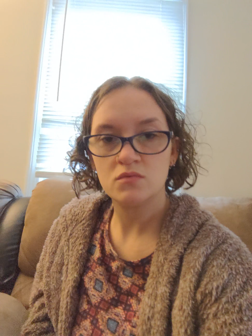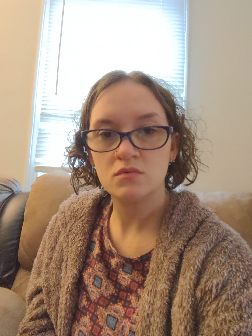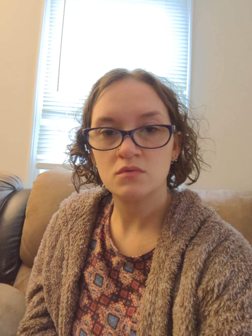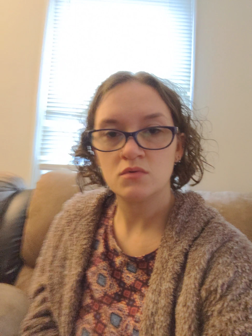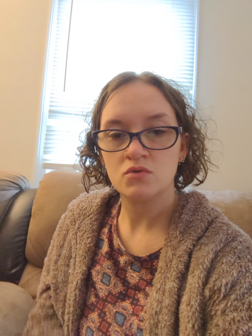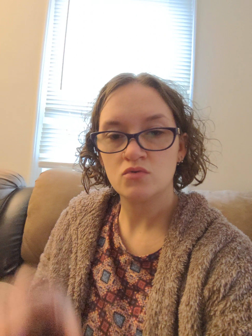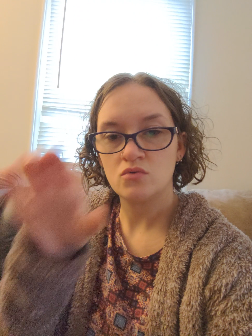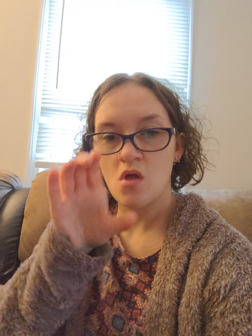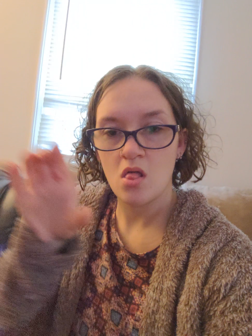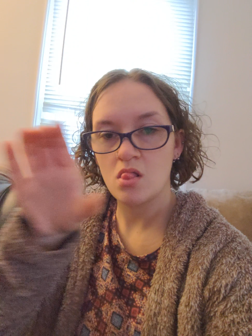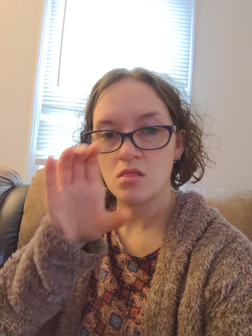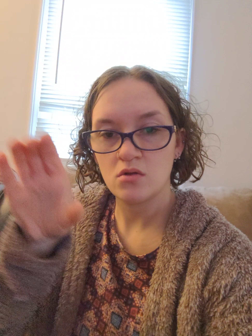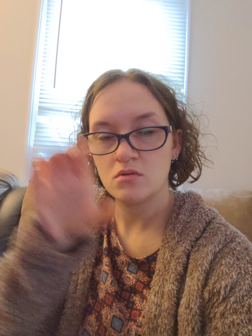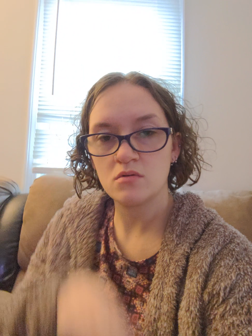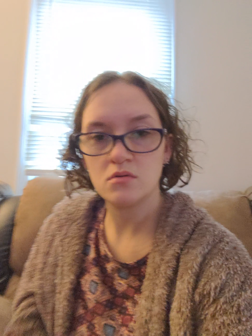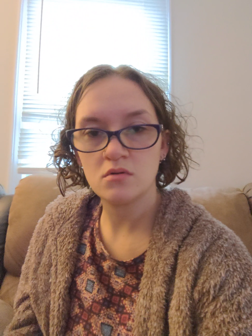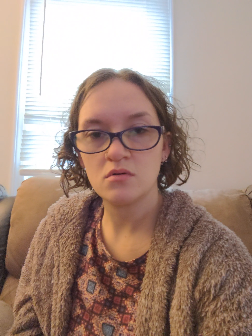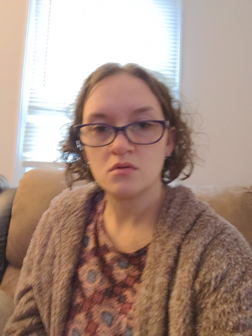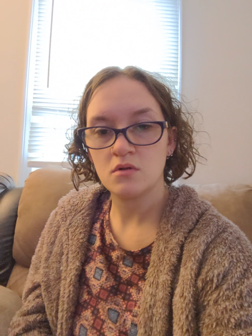chocolate